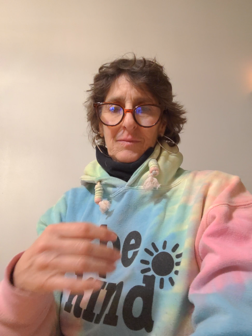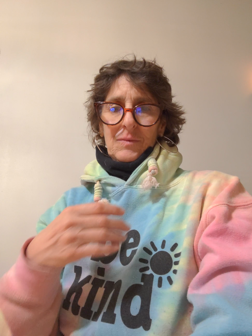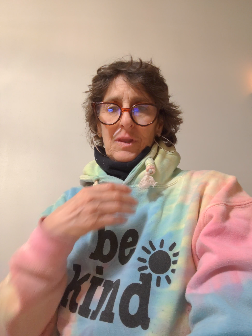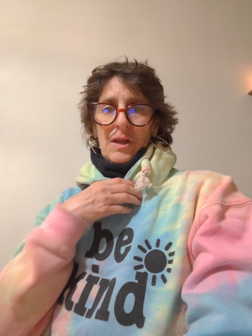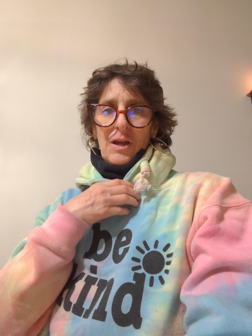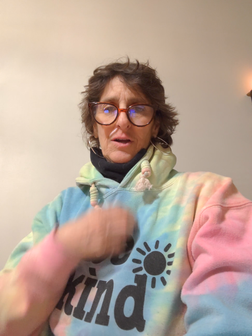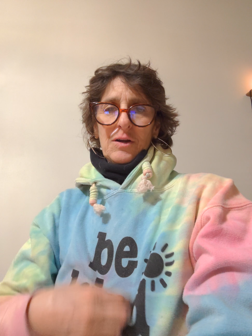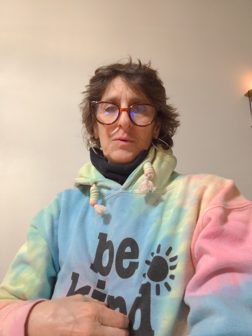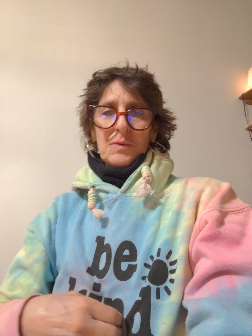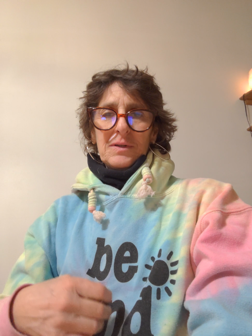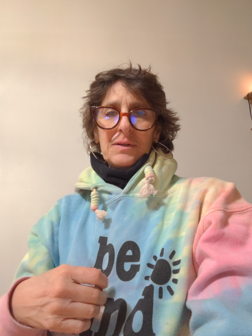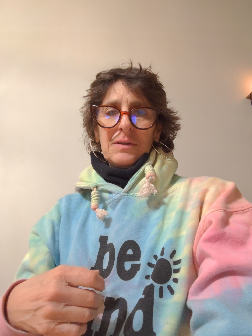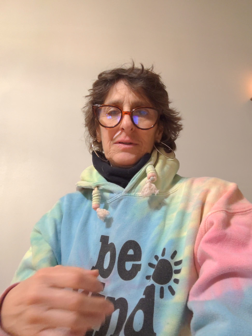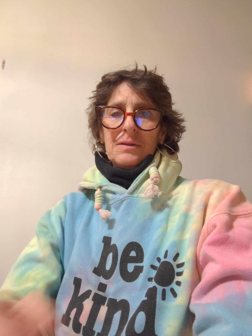hungry